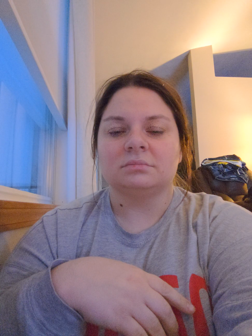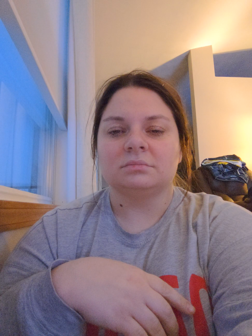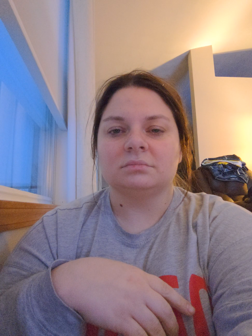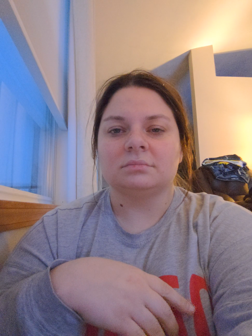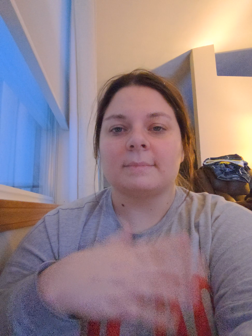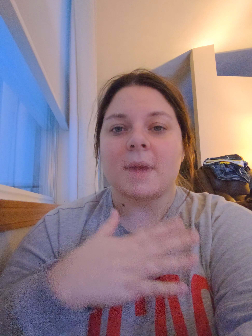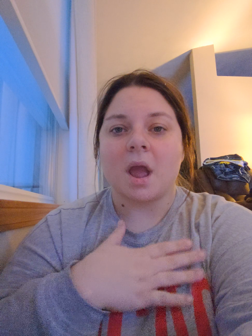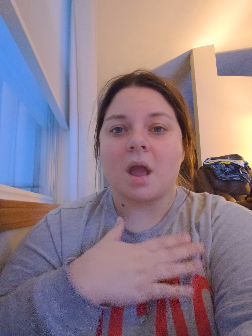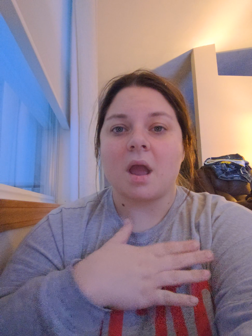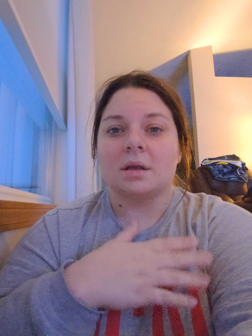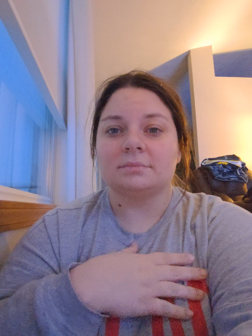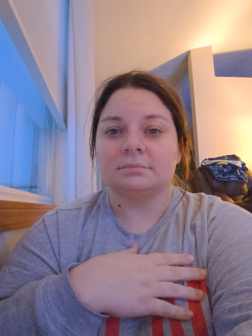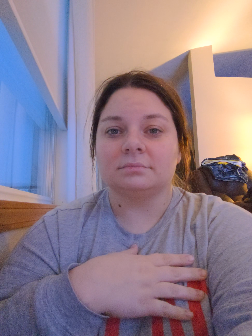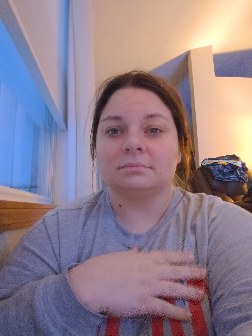my